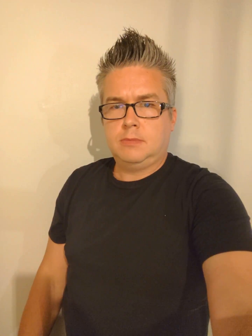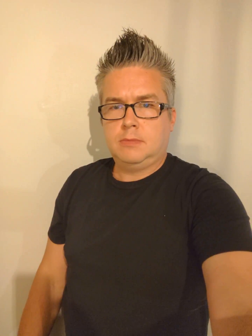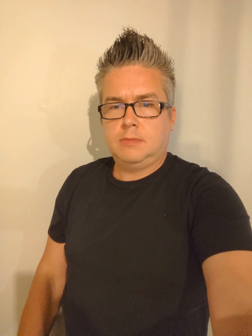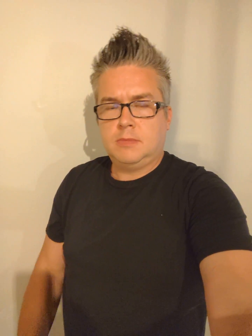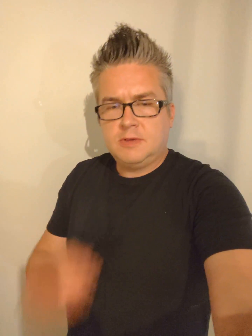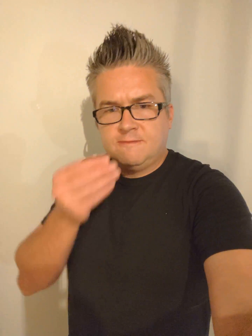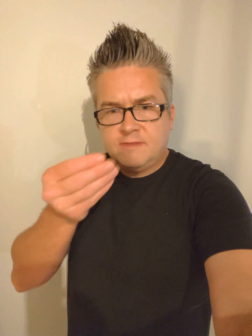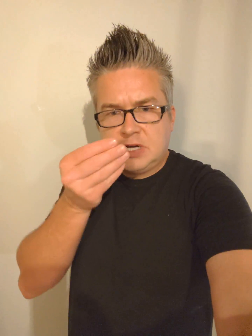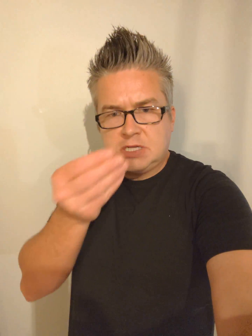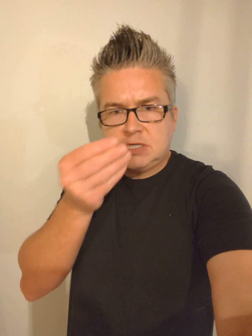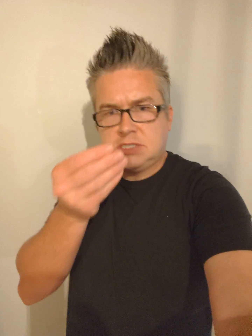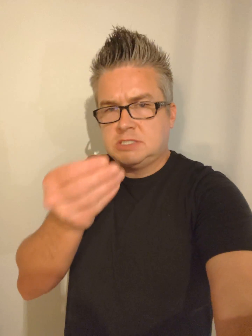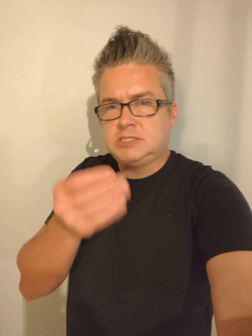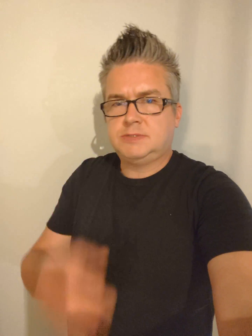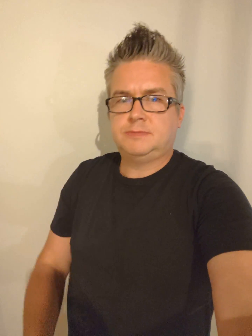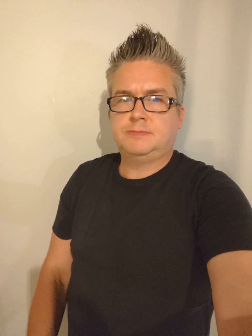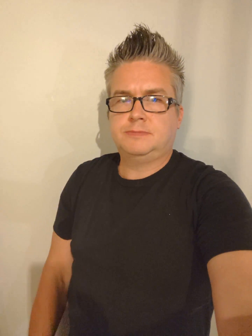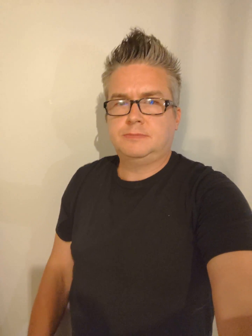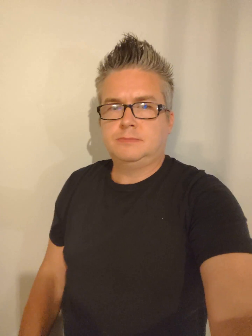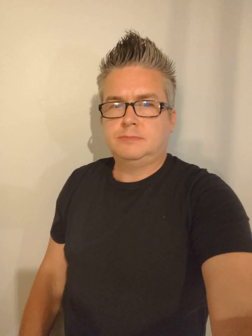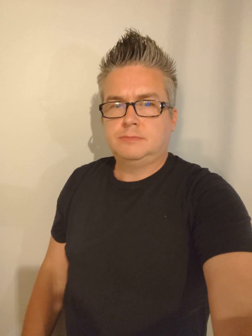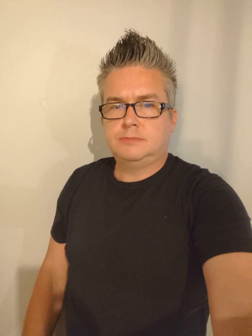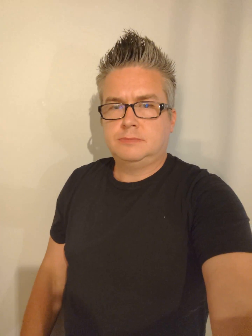feed